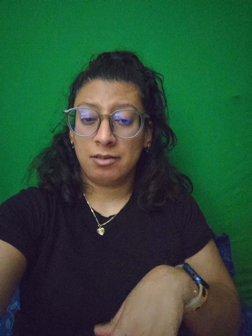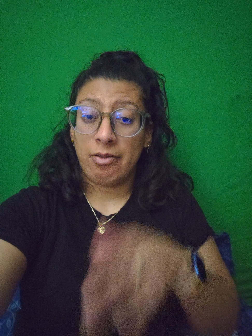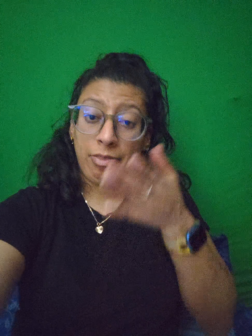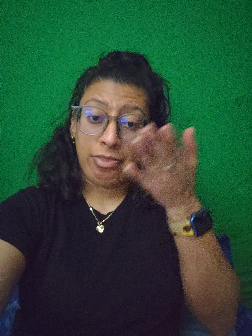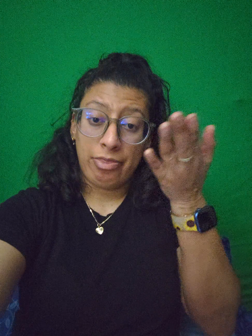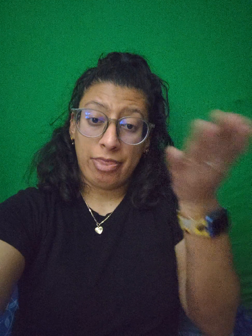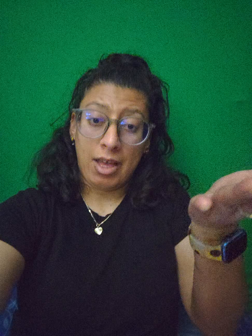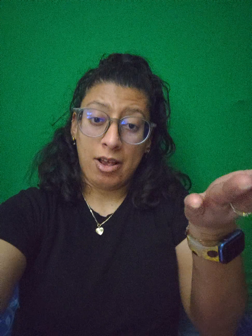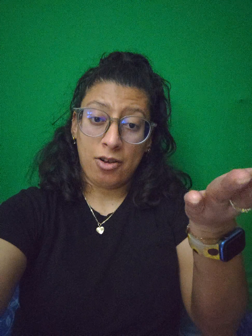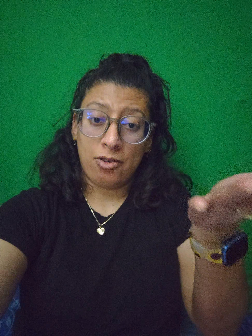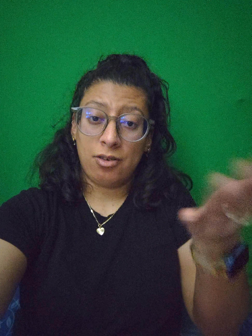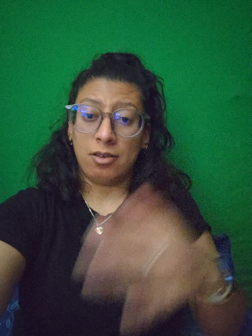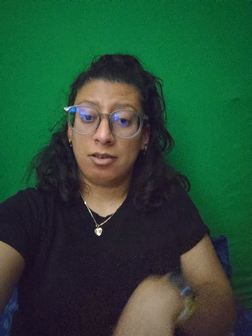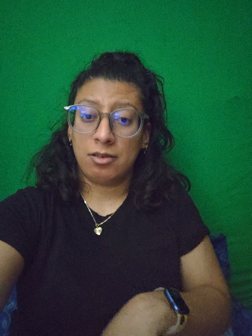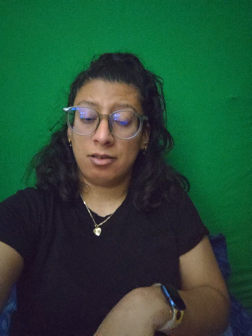there